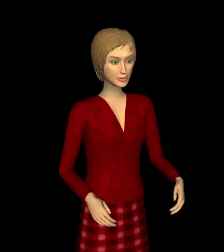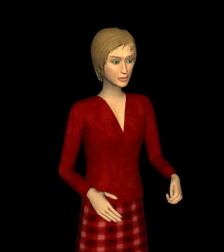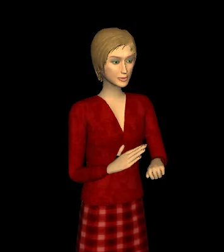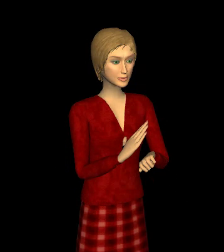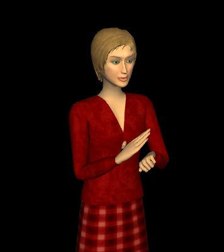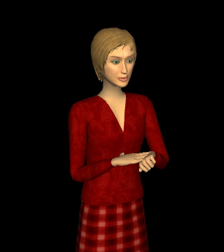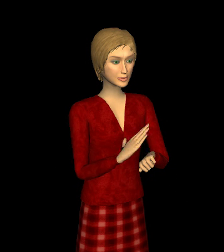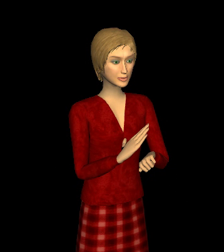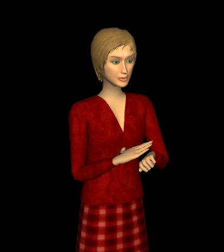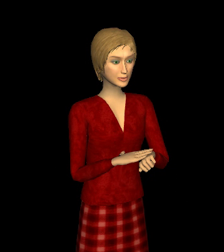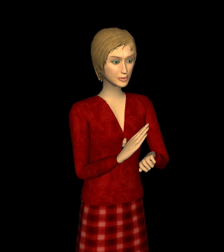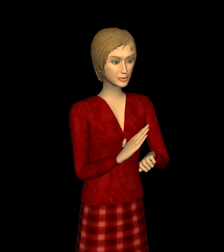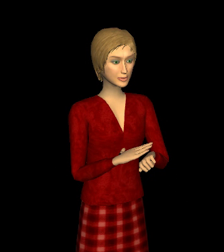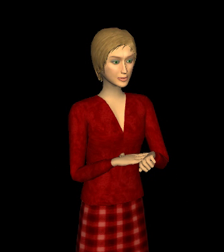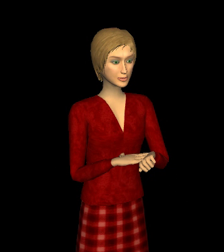يسار